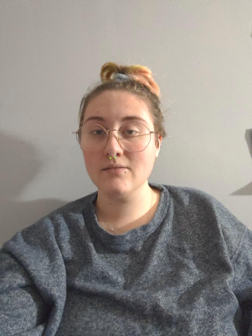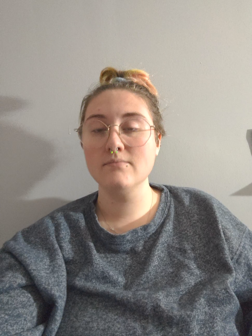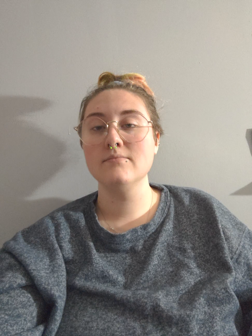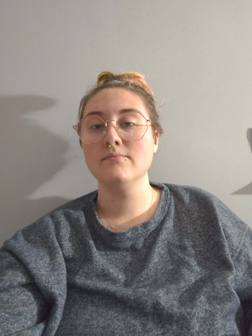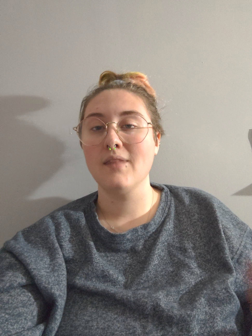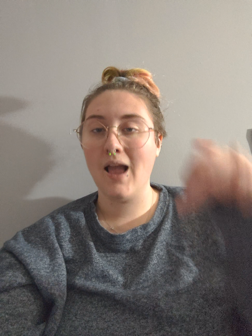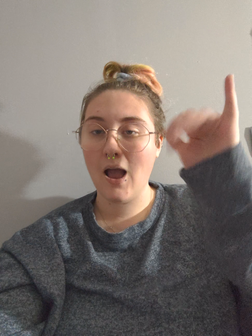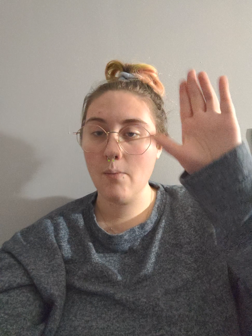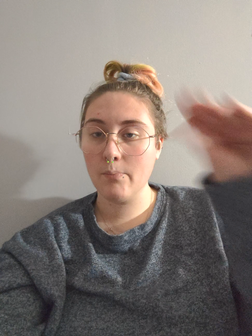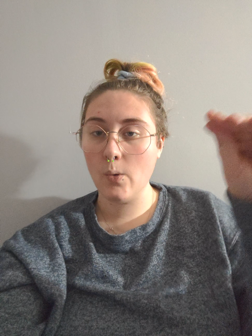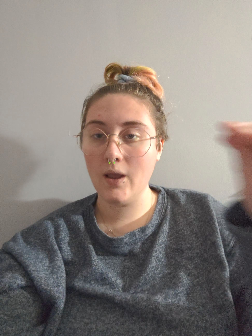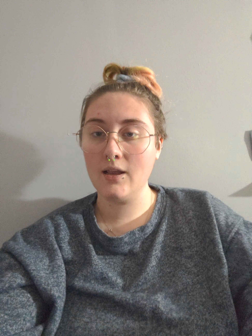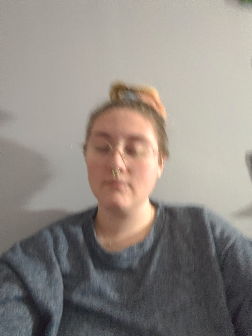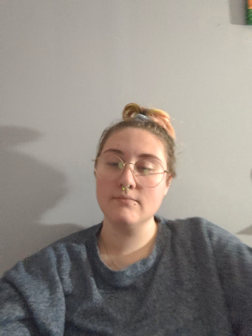cowboy